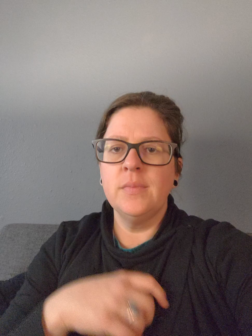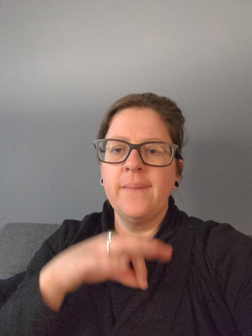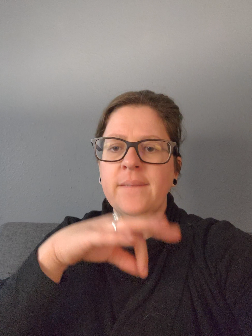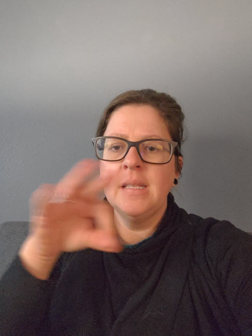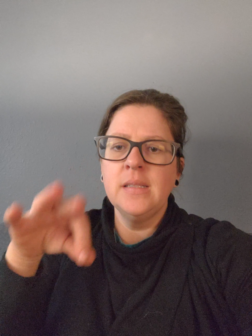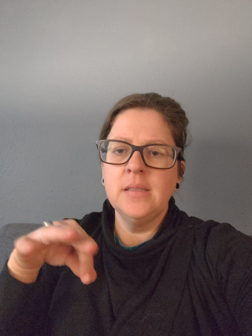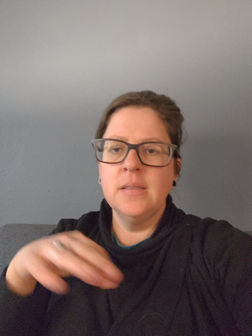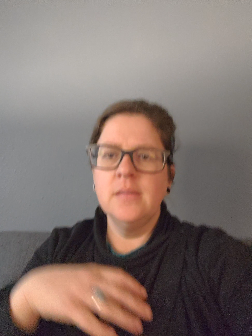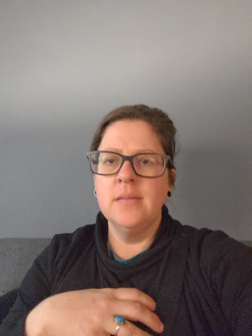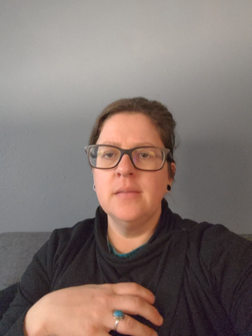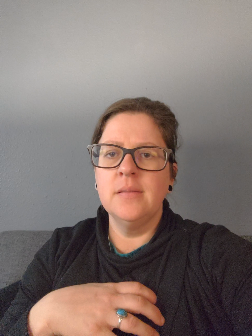feet